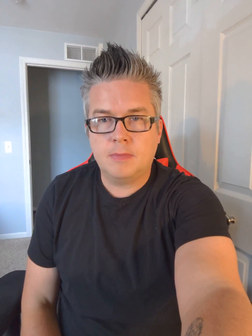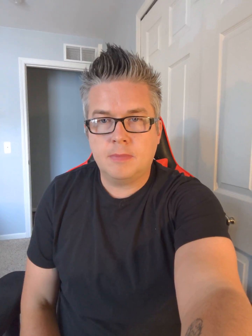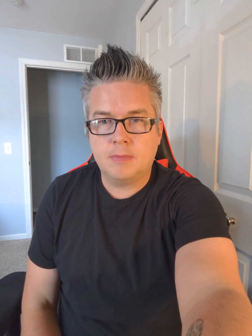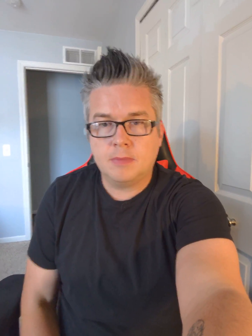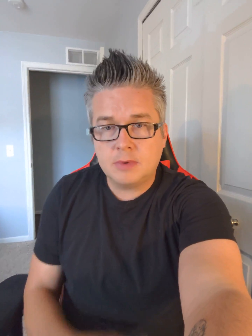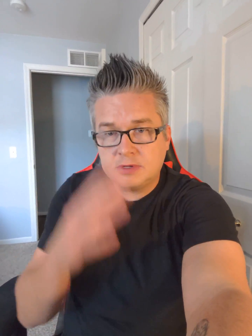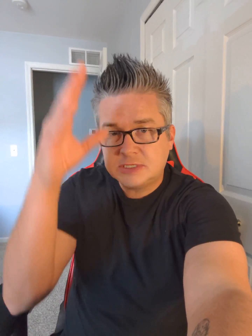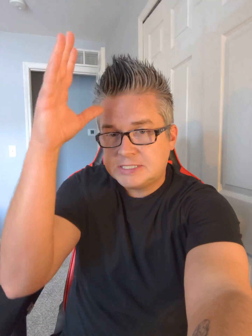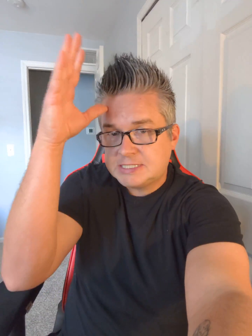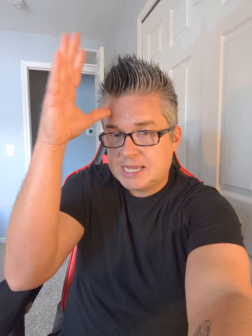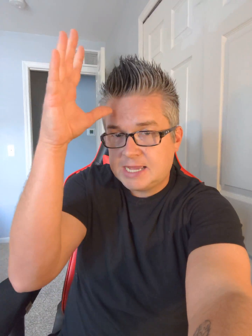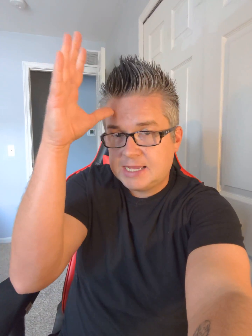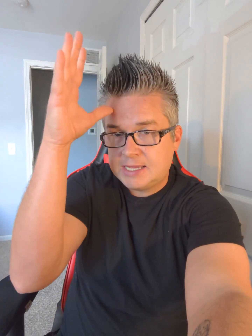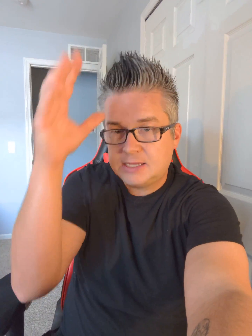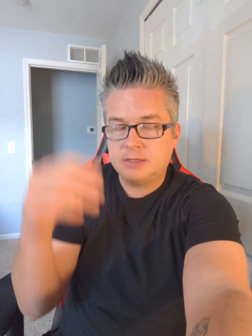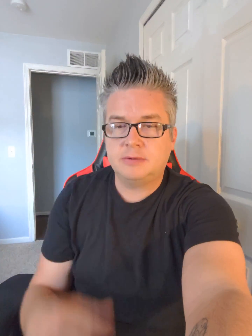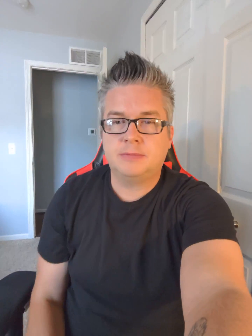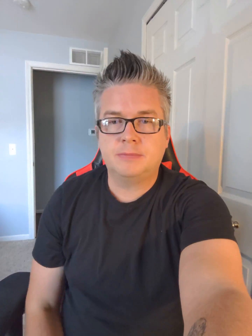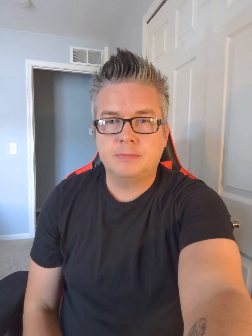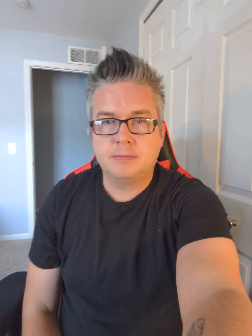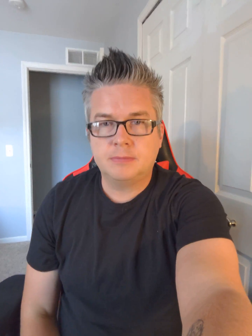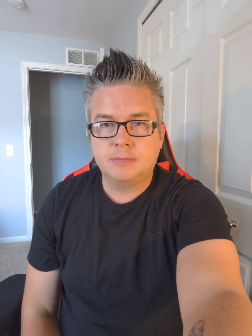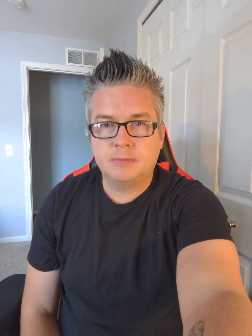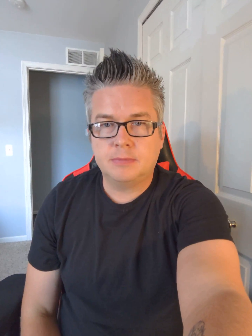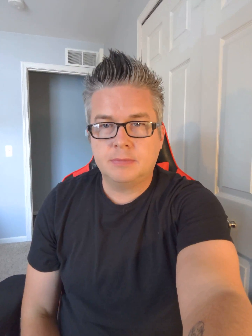daddy